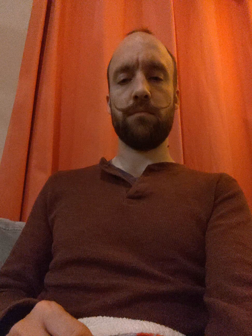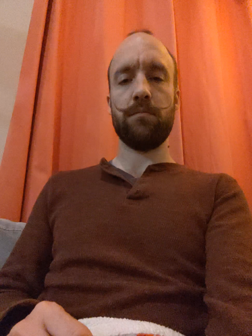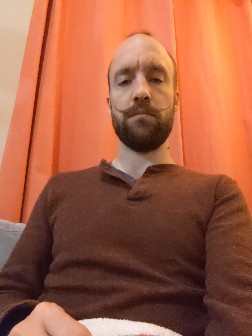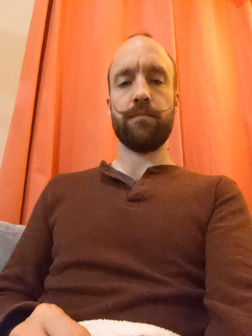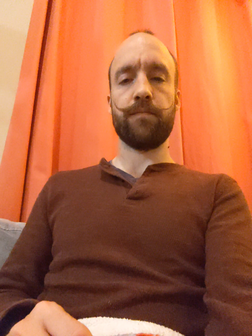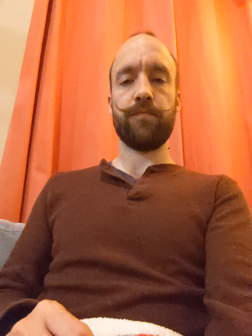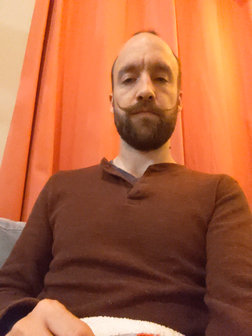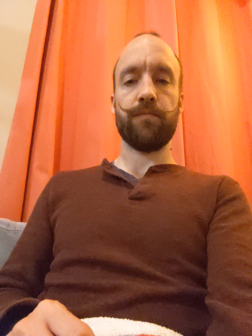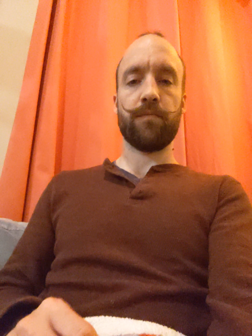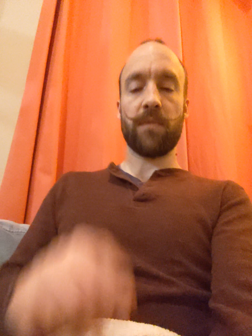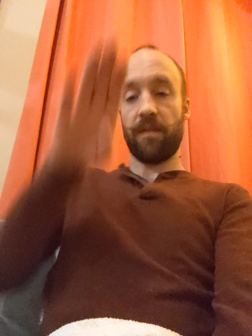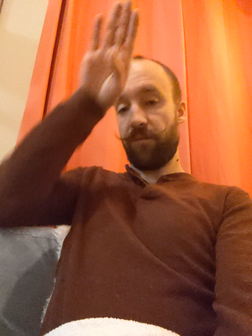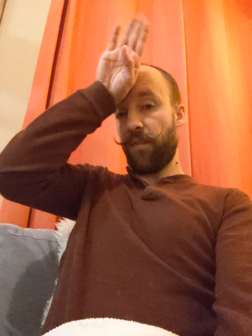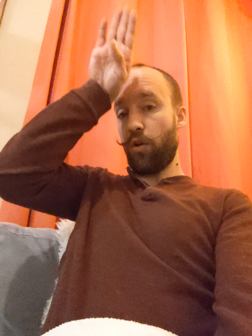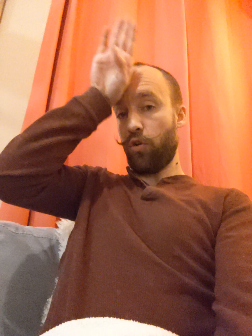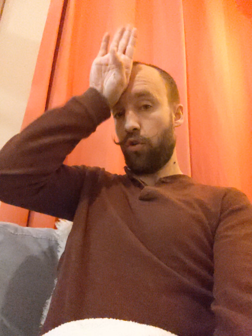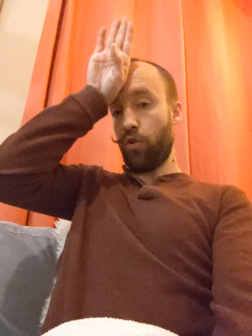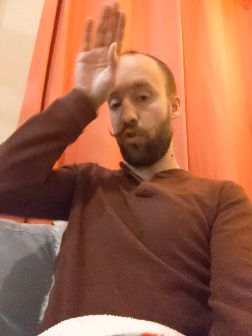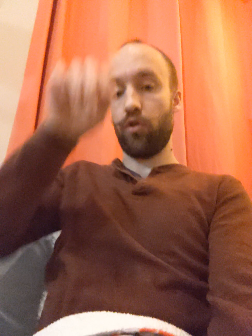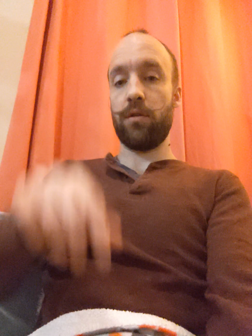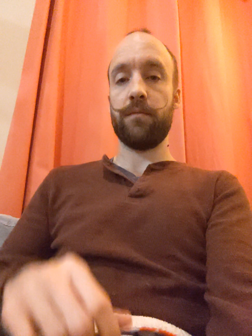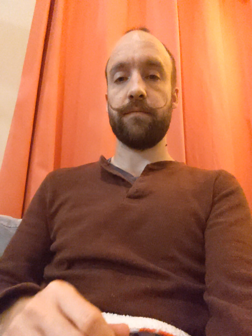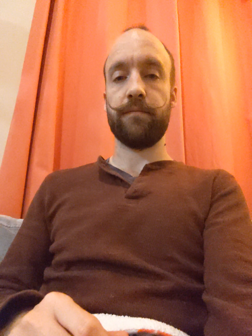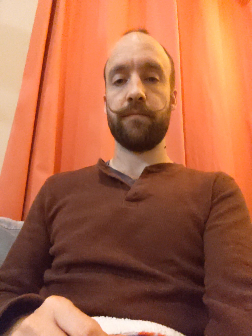fireman